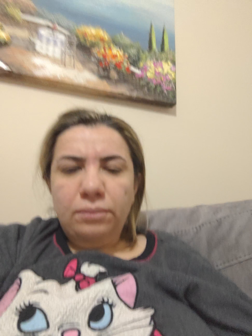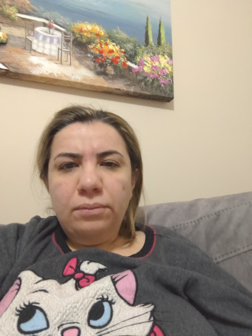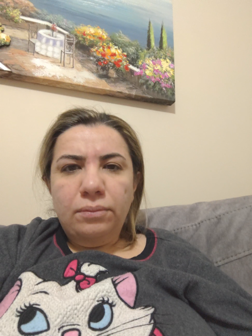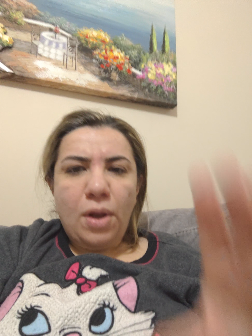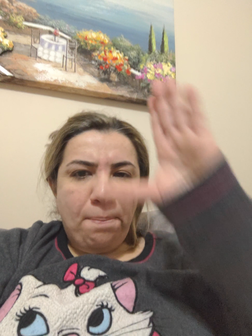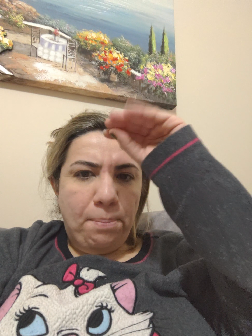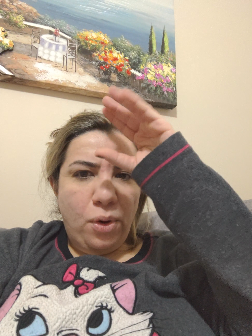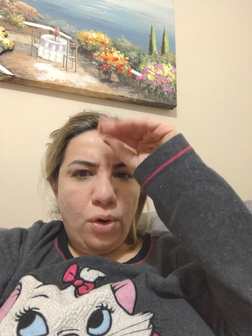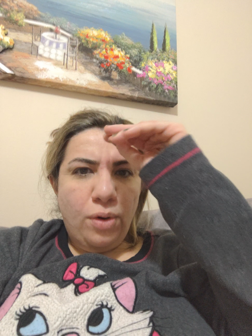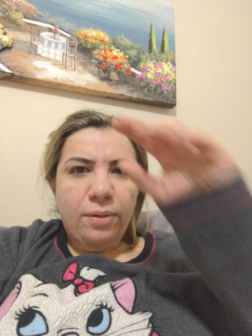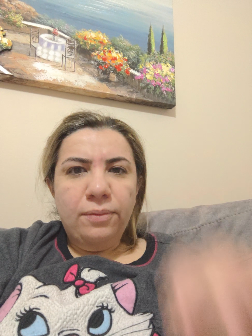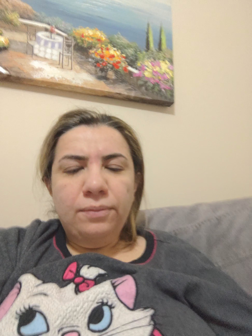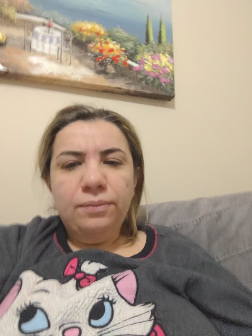boy